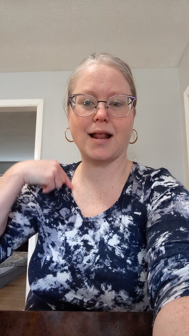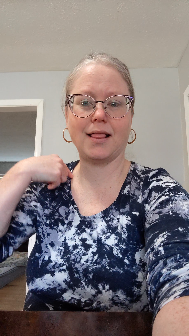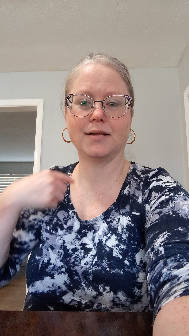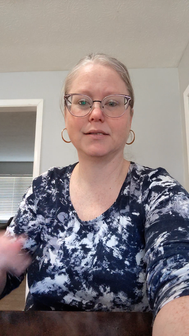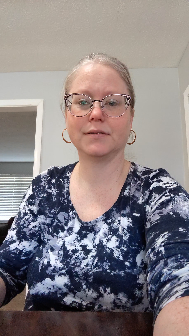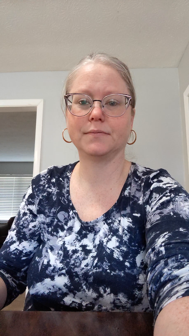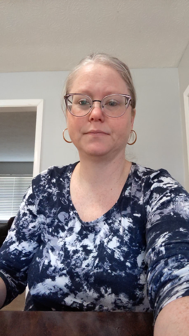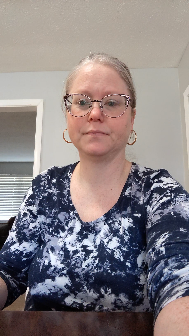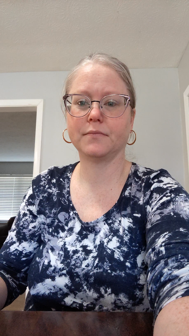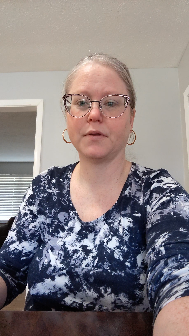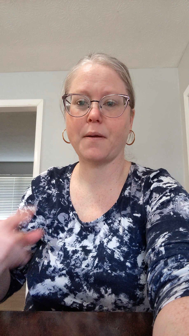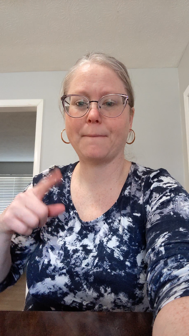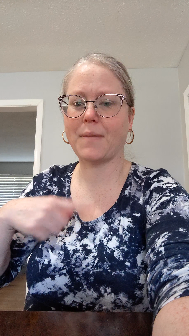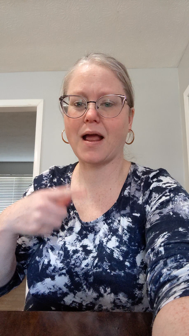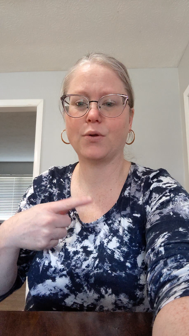about